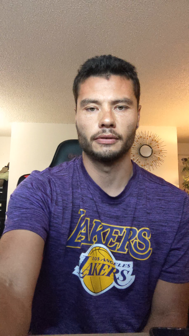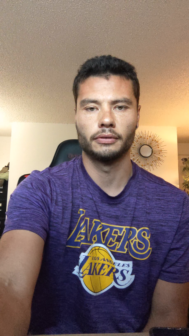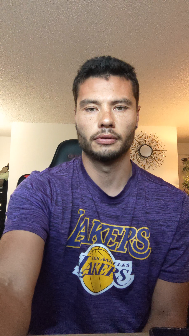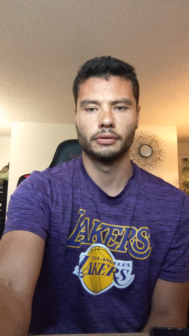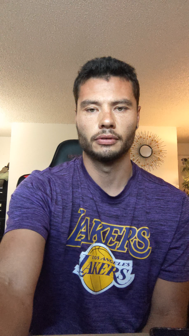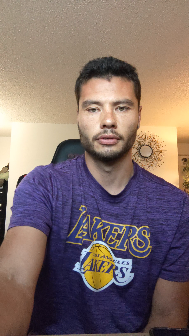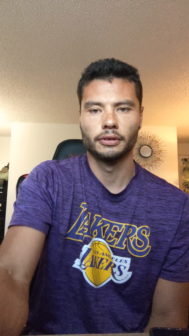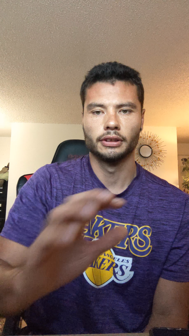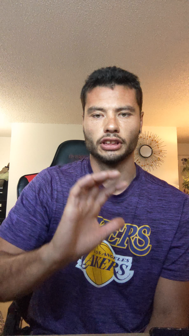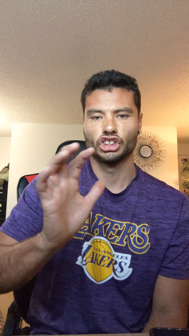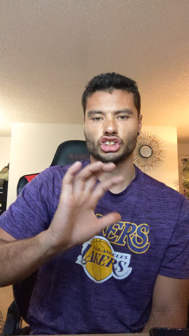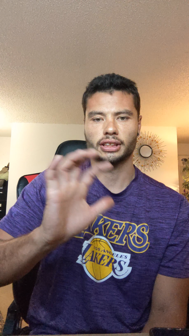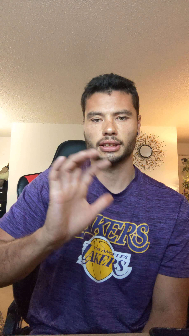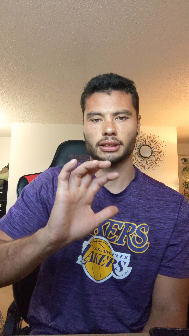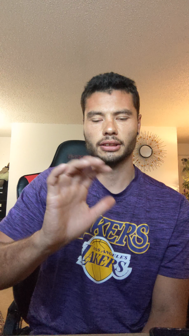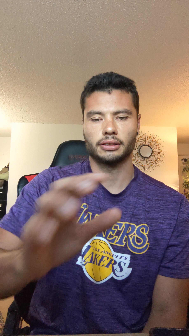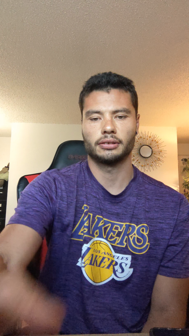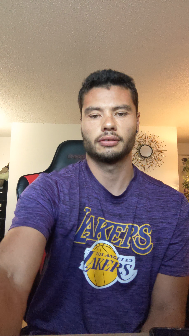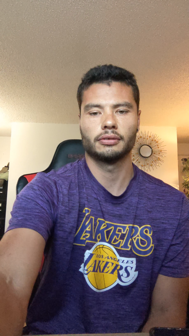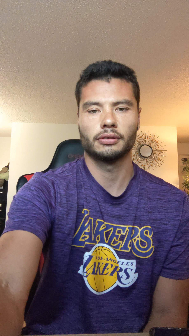cheese